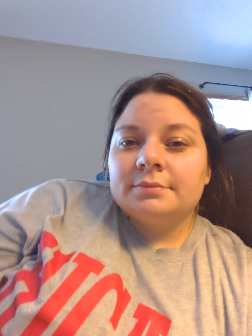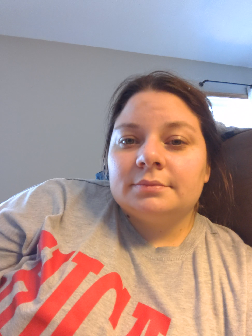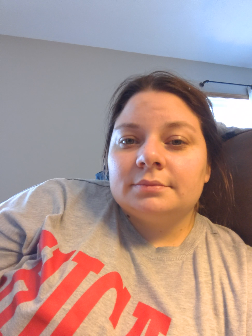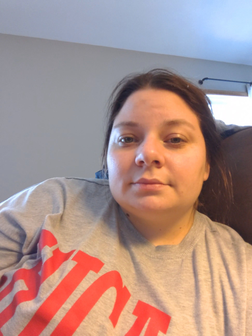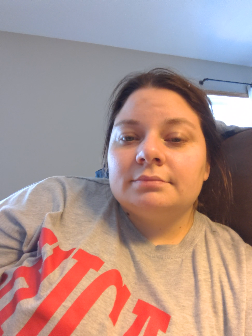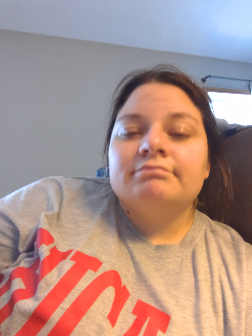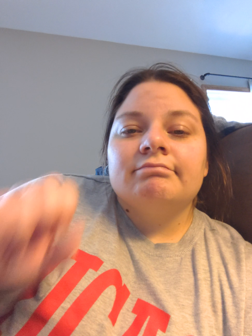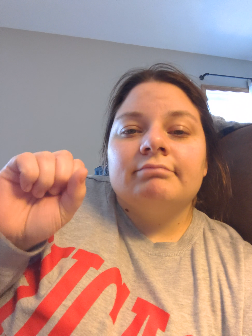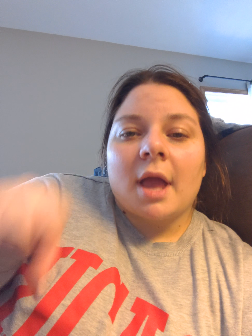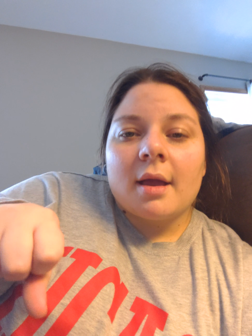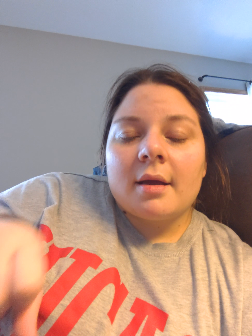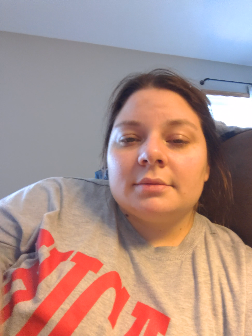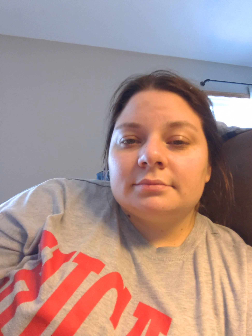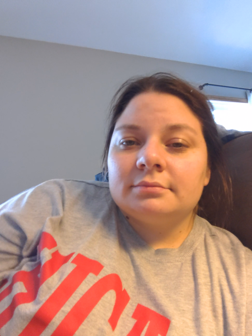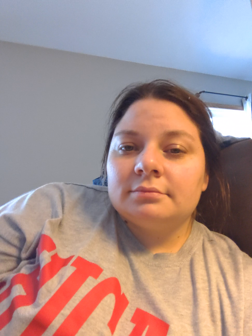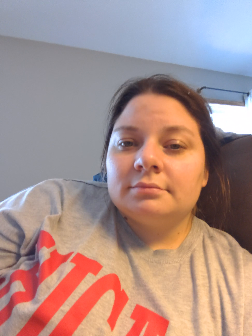can